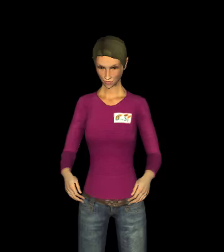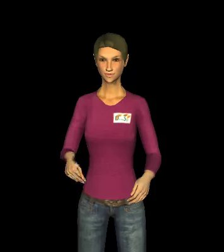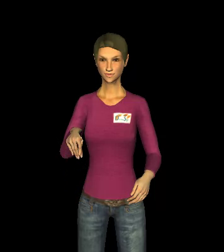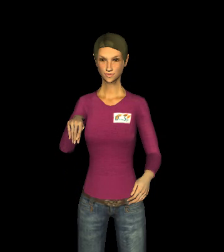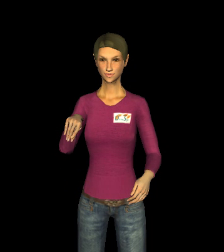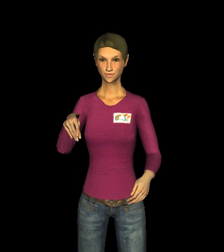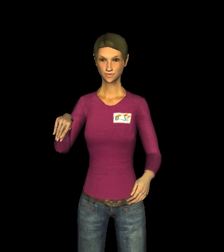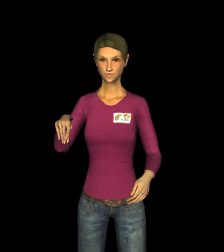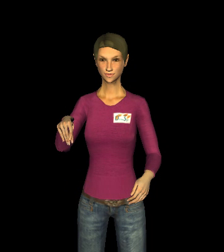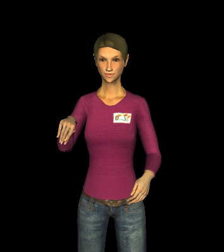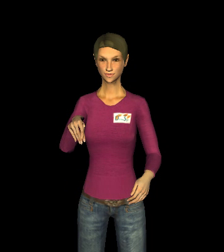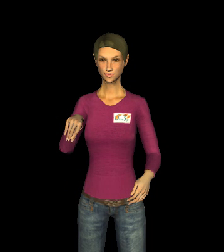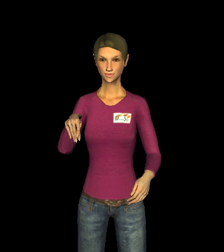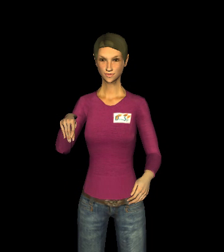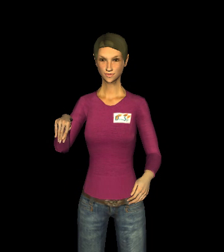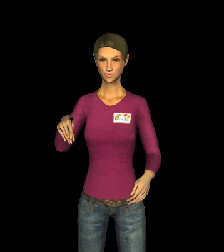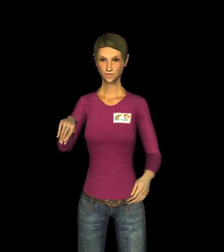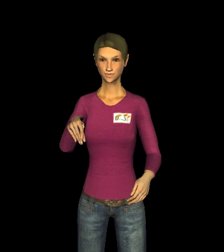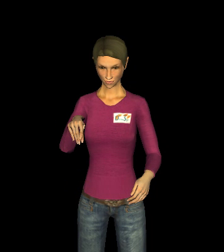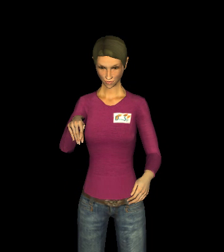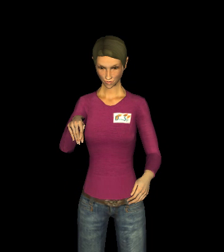طحين